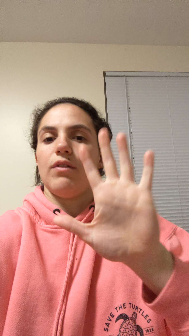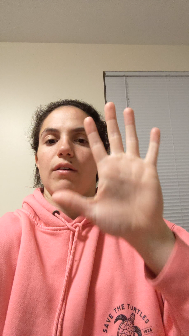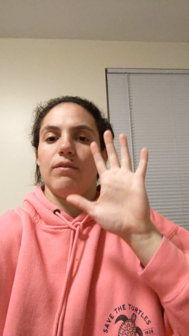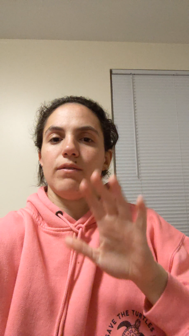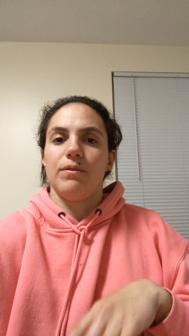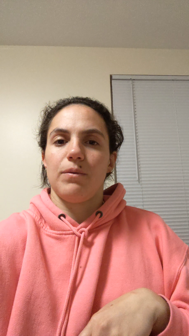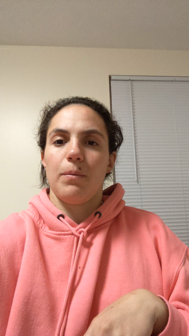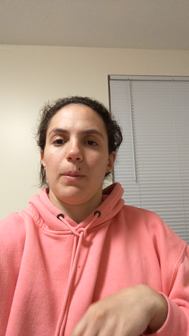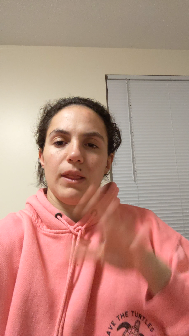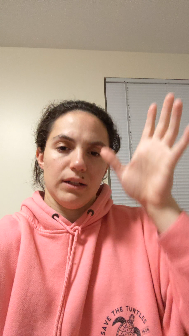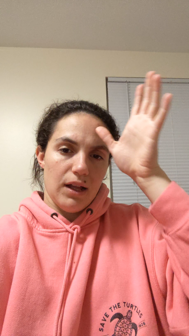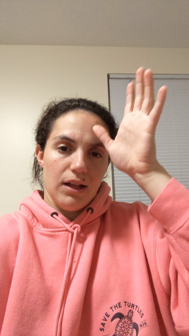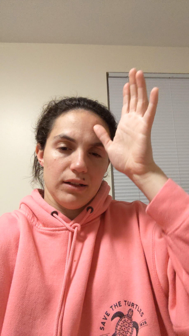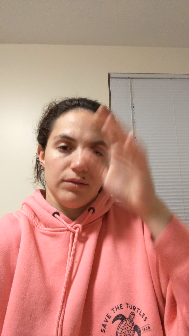daddy